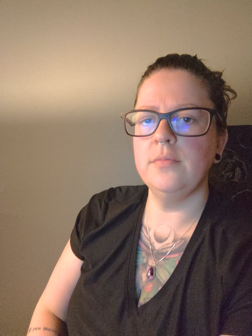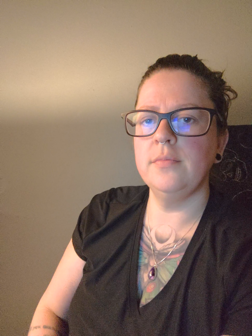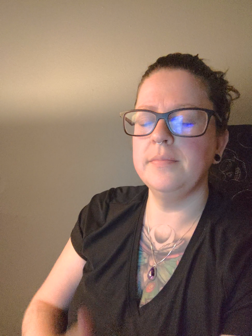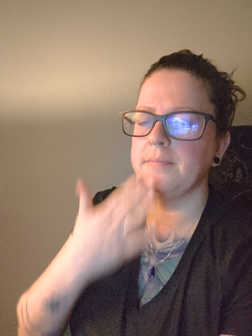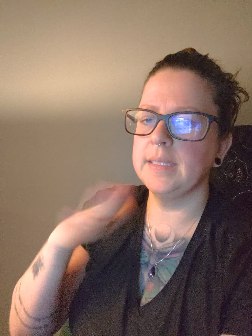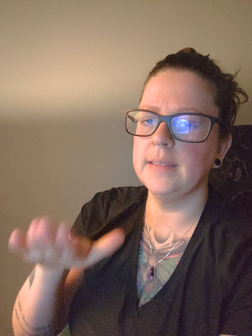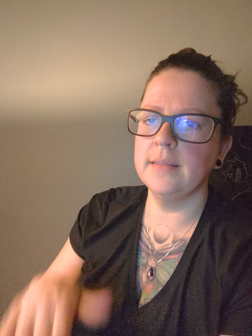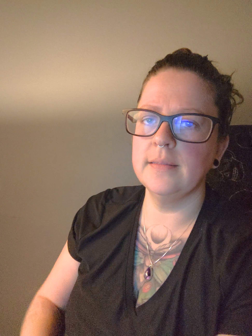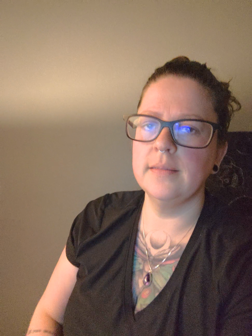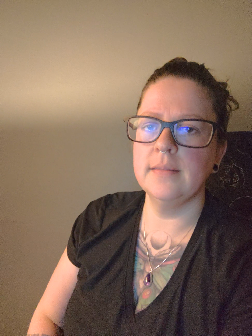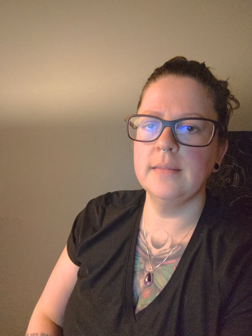bad